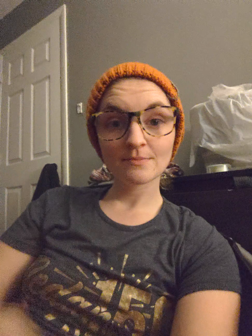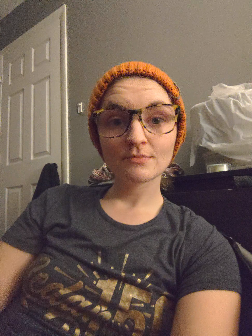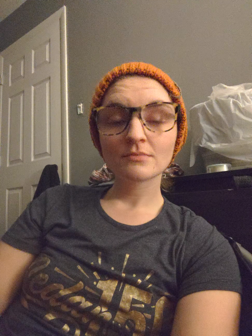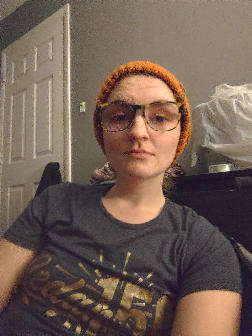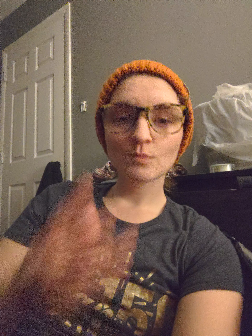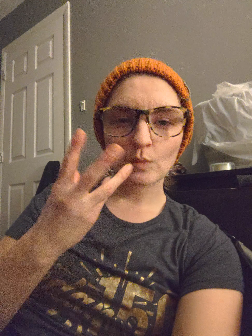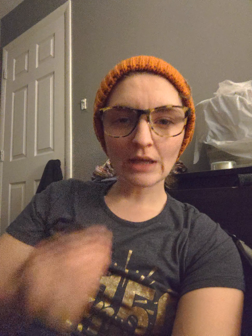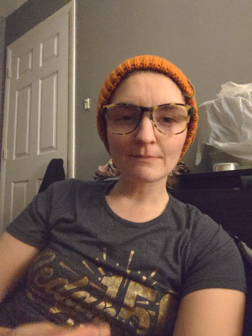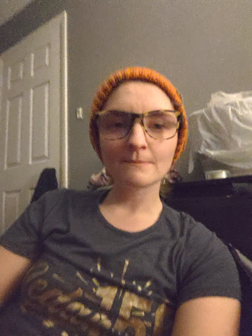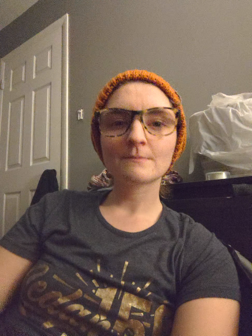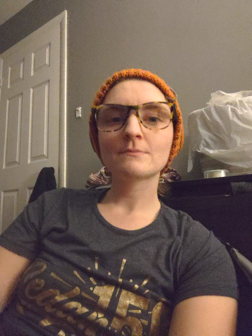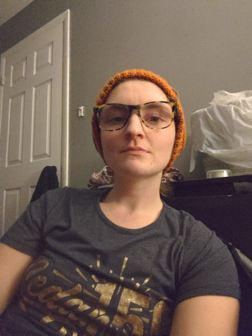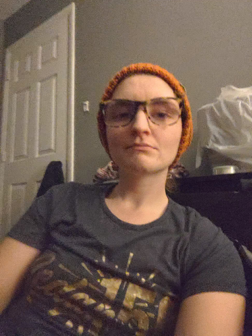wet